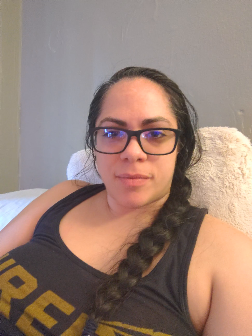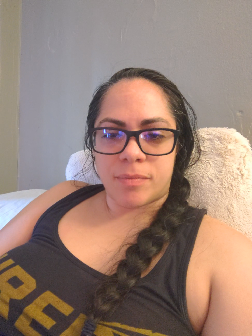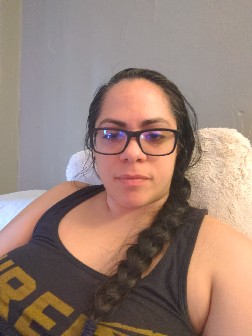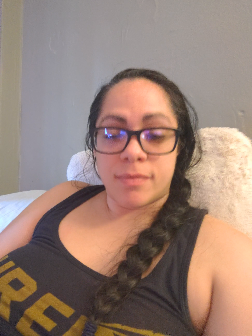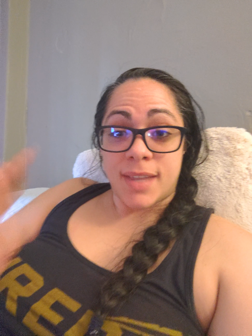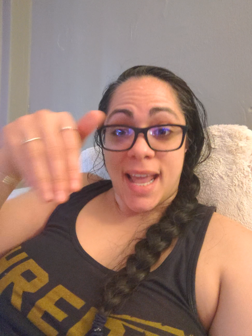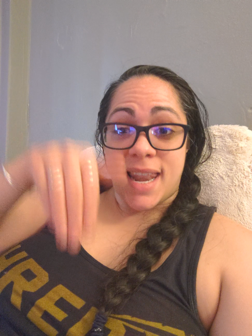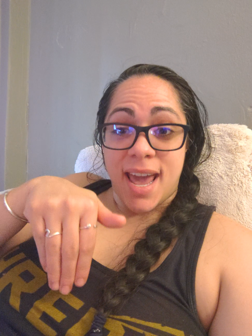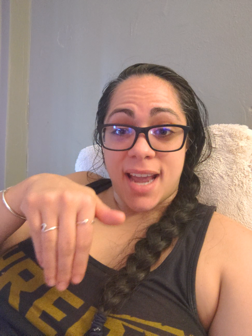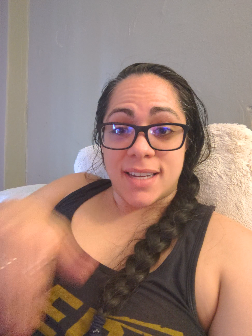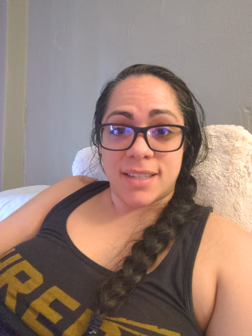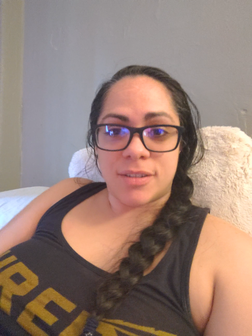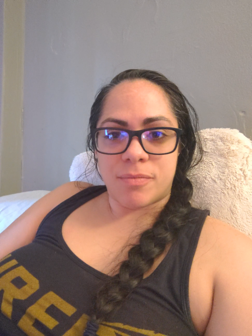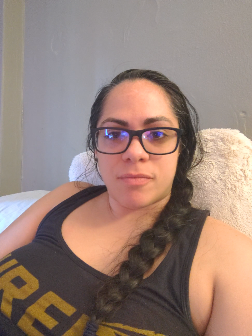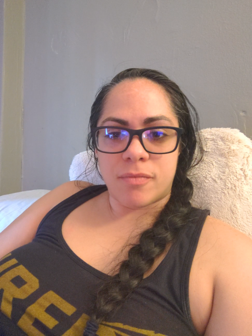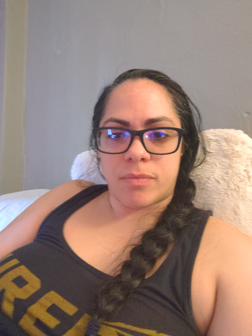night